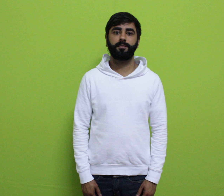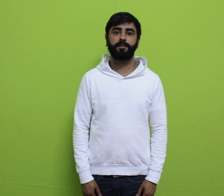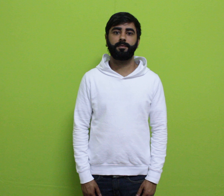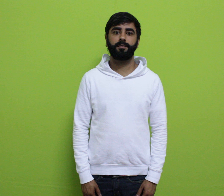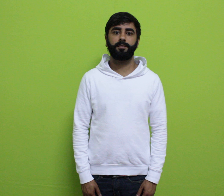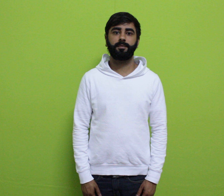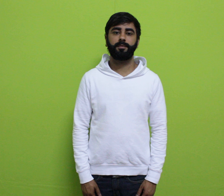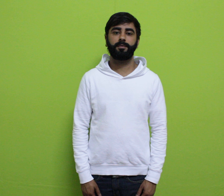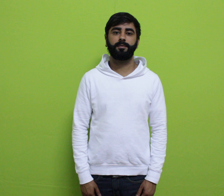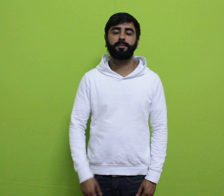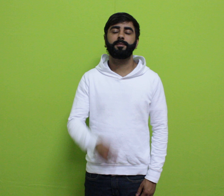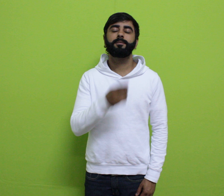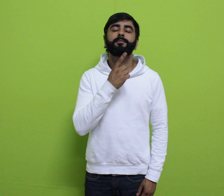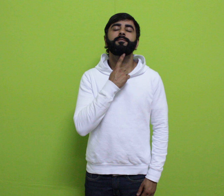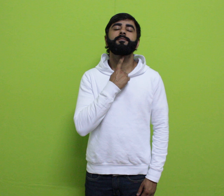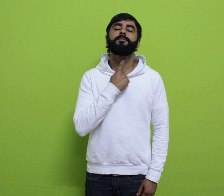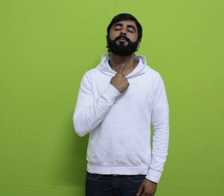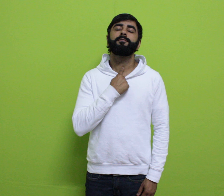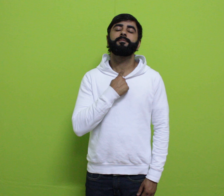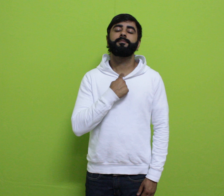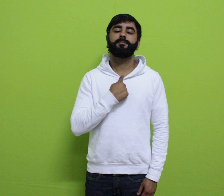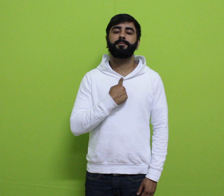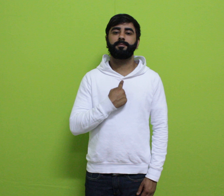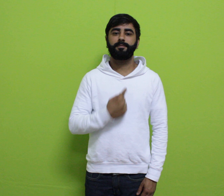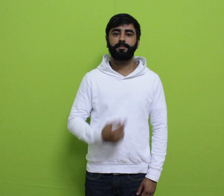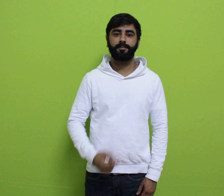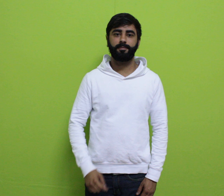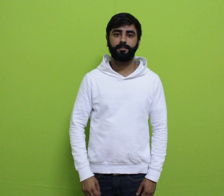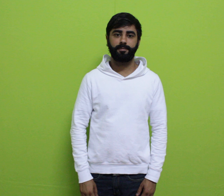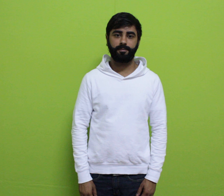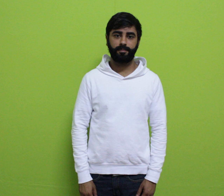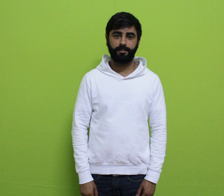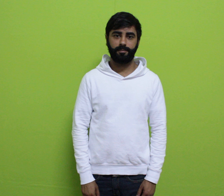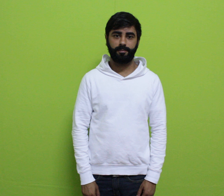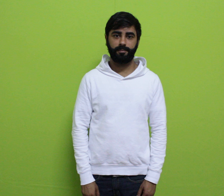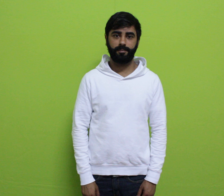vontade